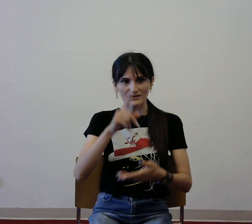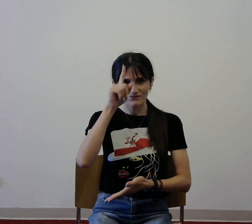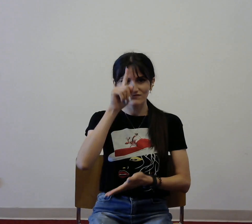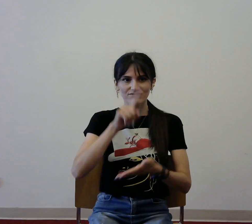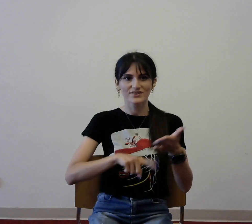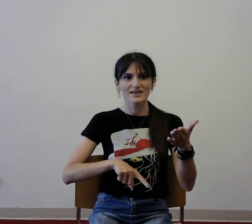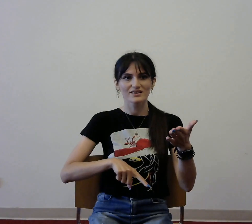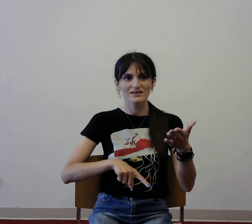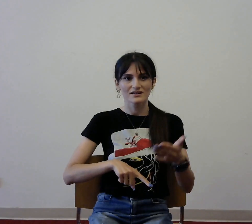etibarnamə